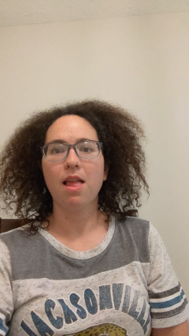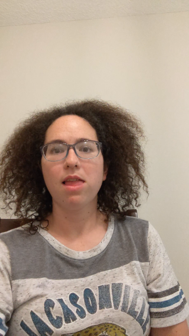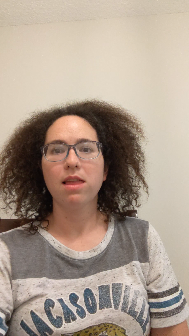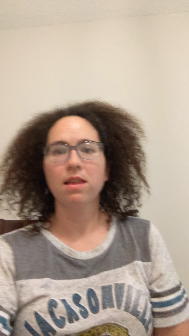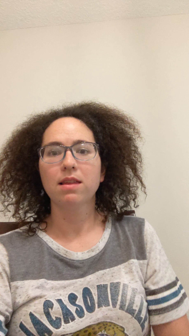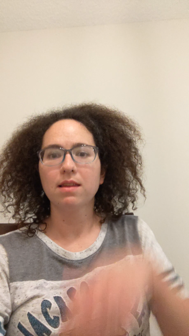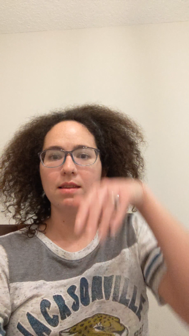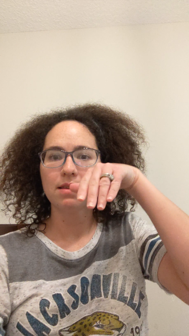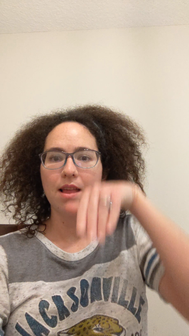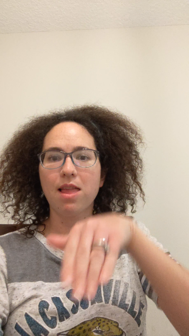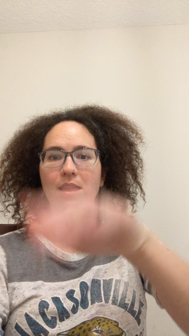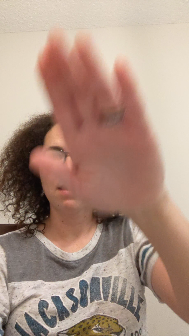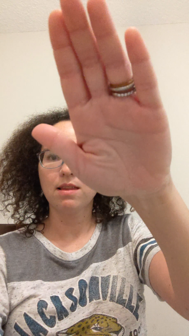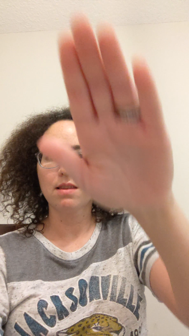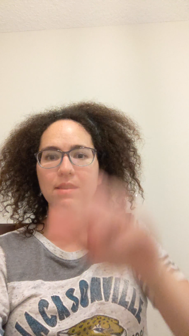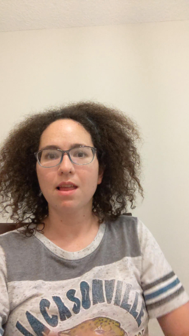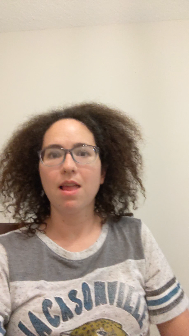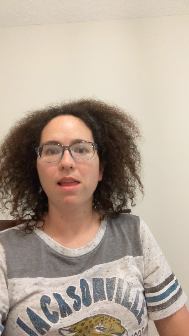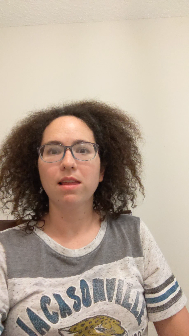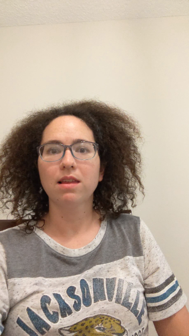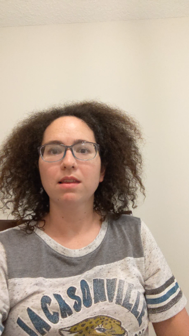enter